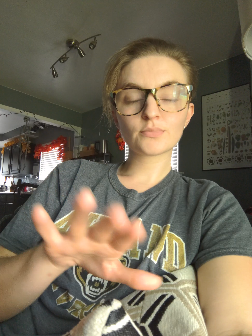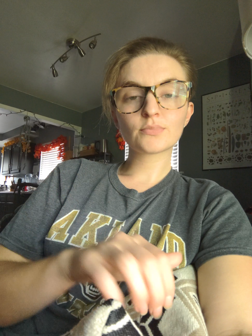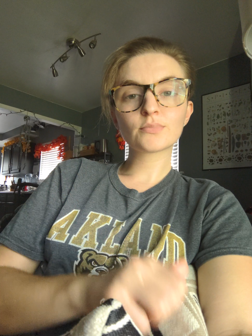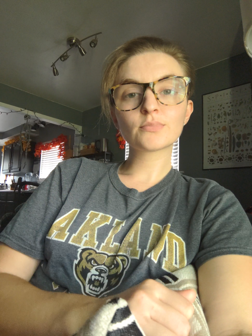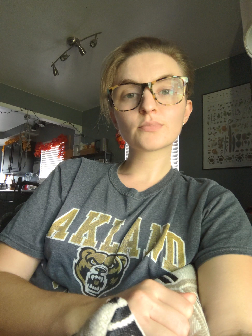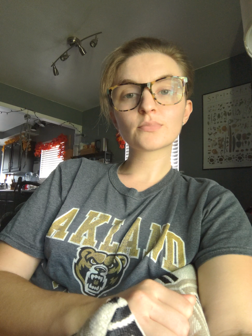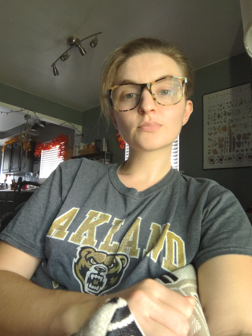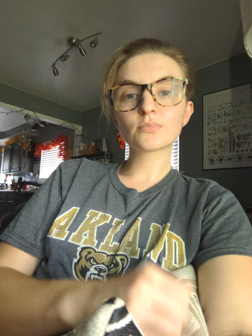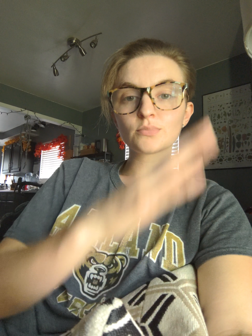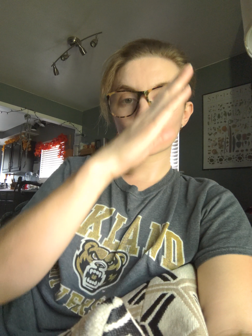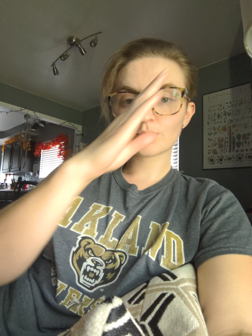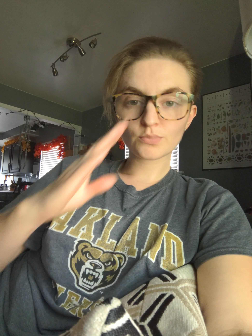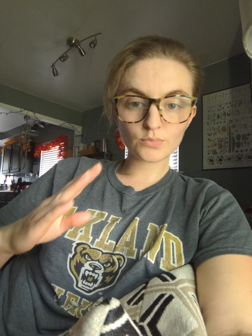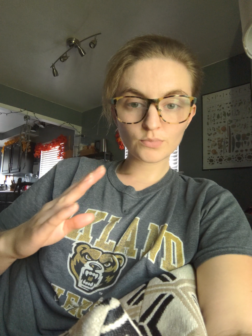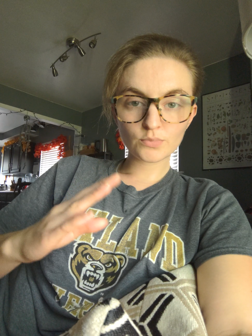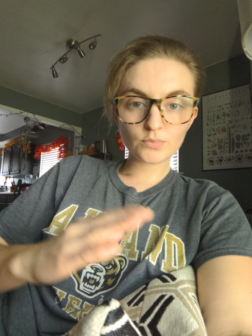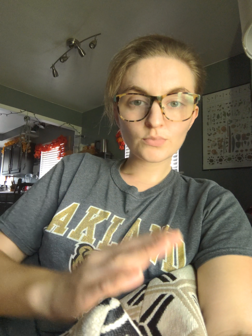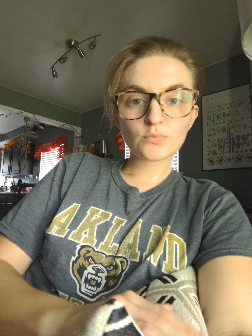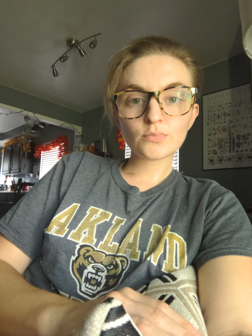roof